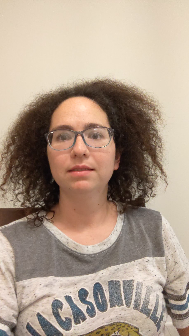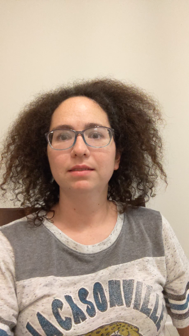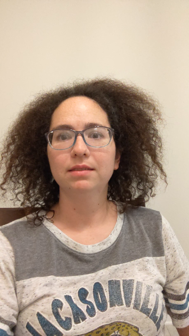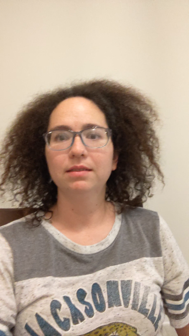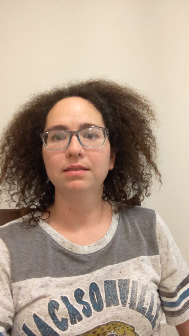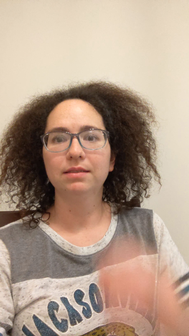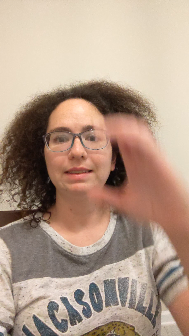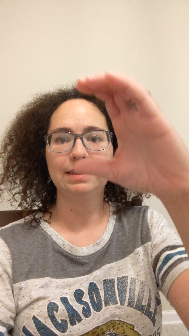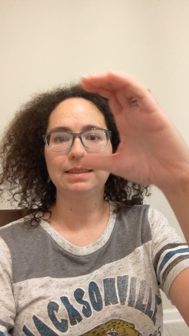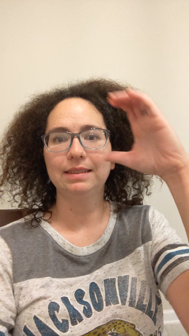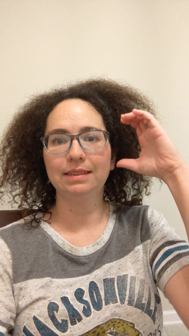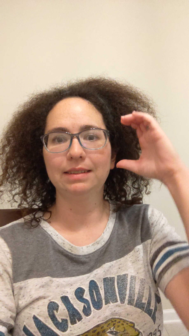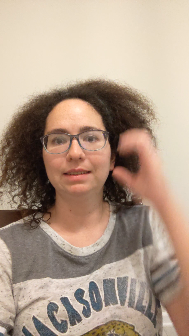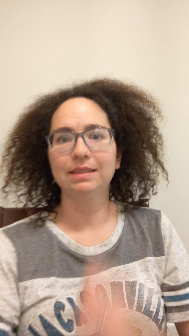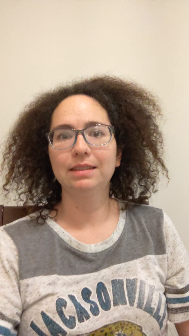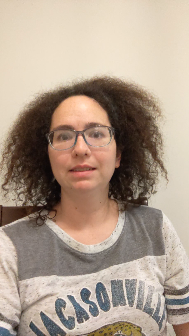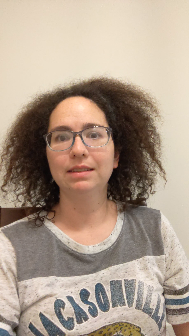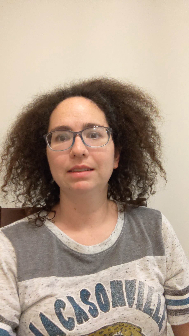bus